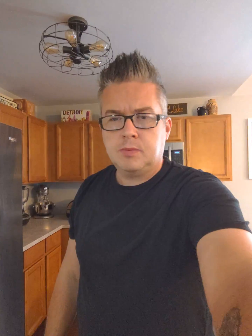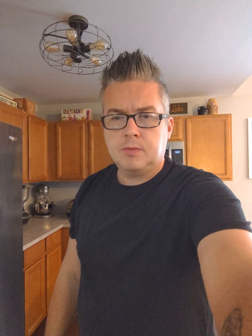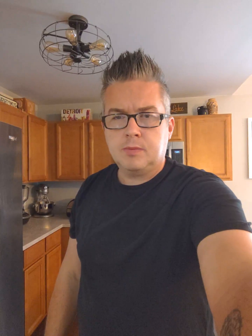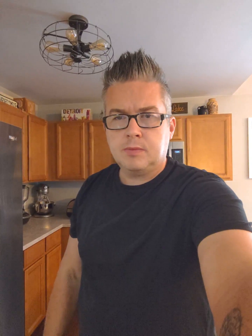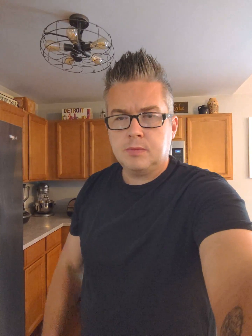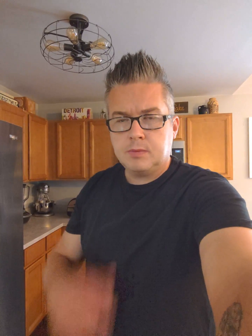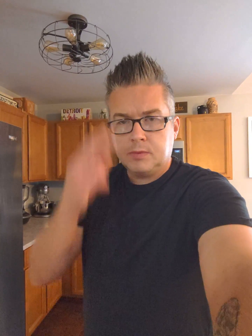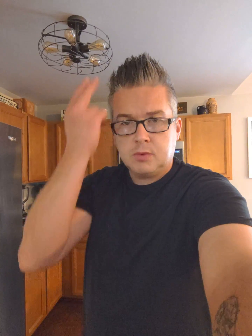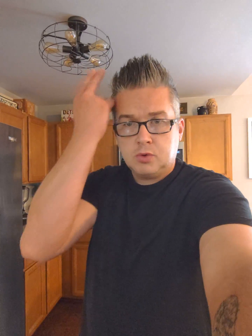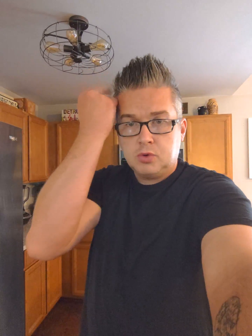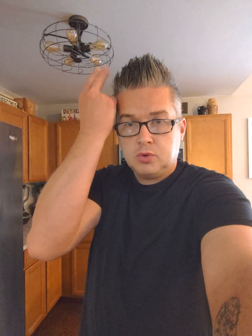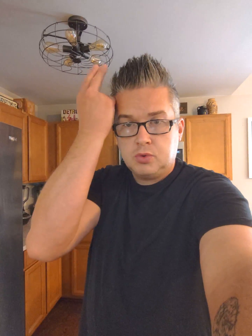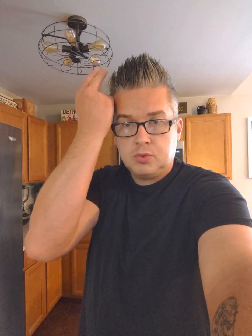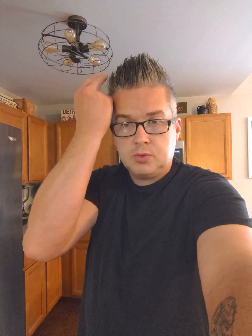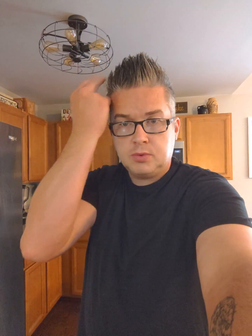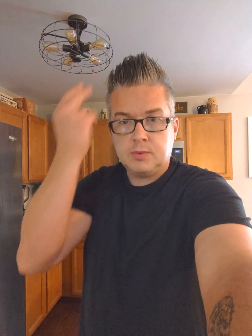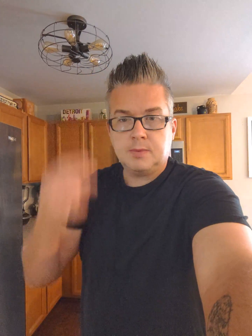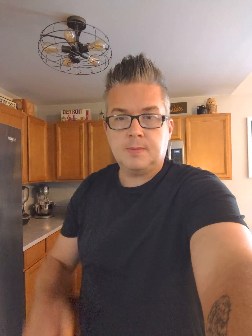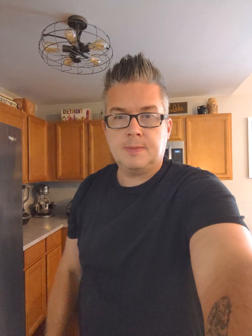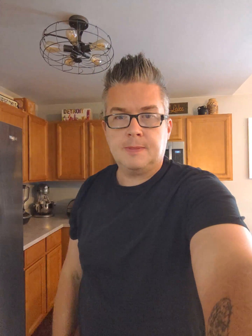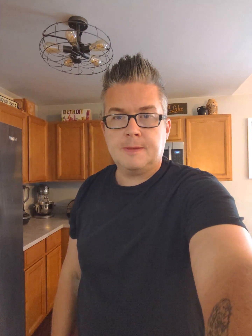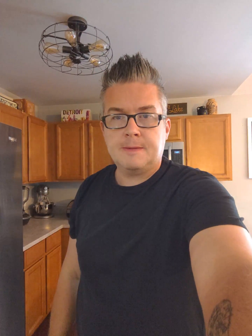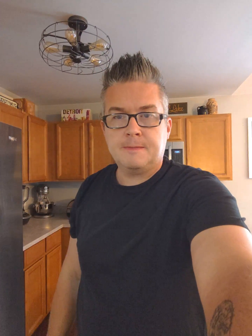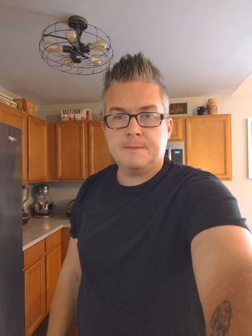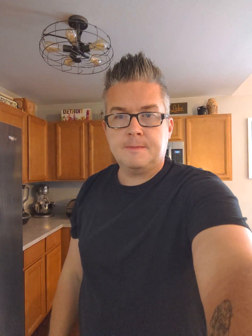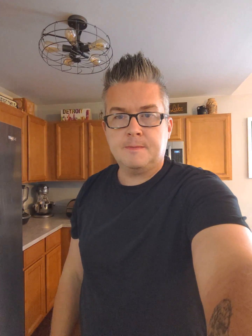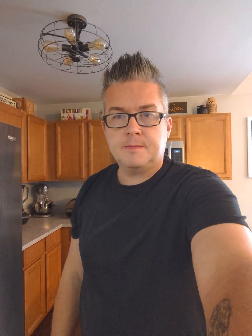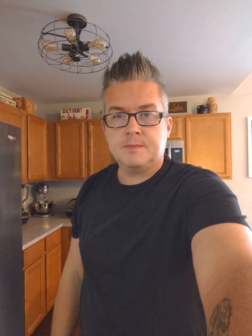rabbit